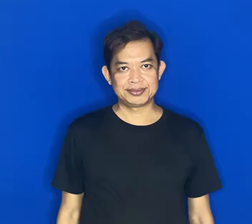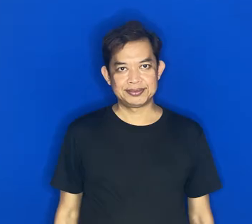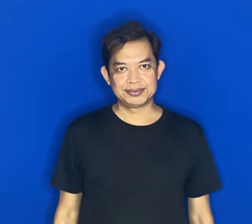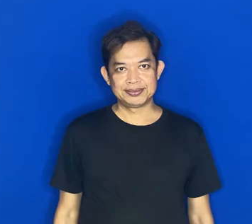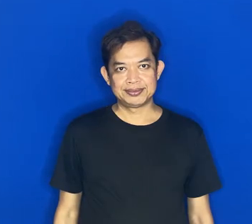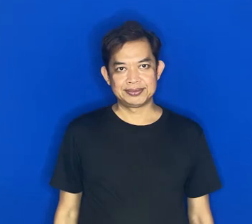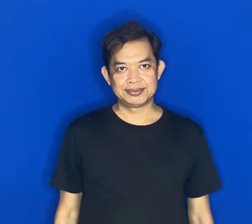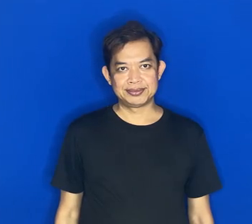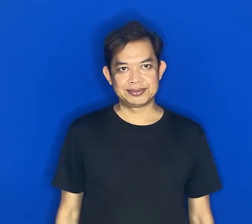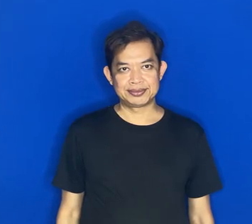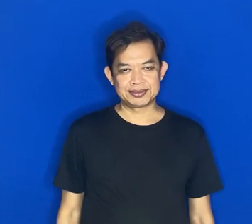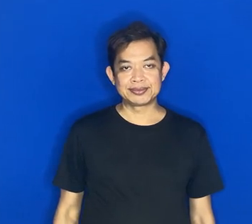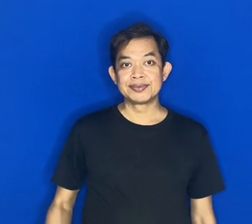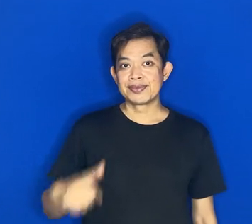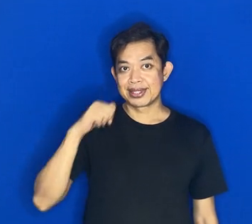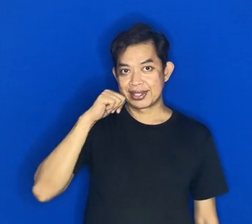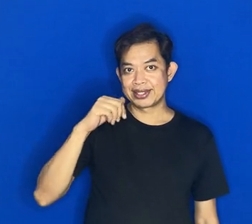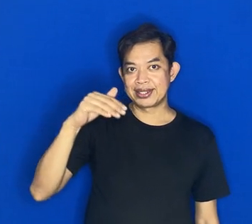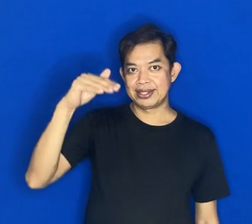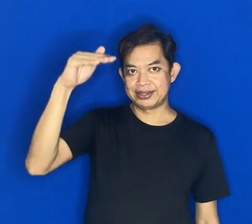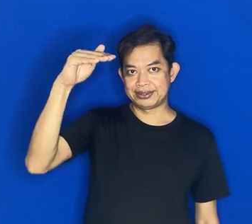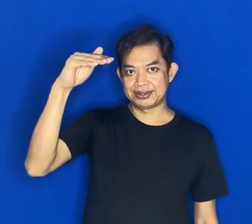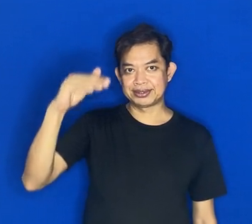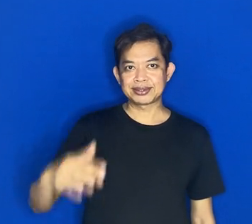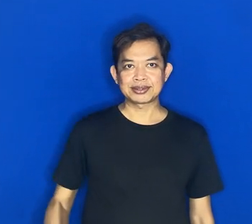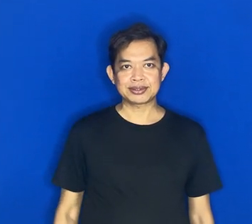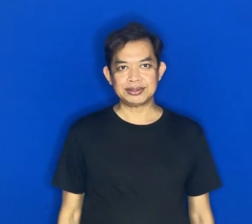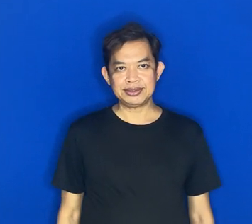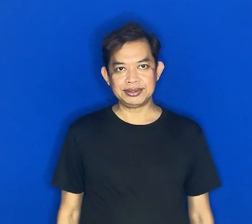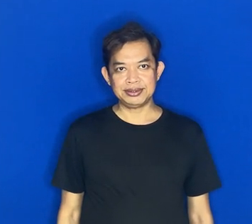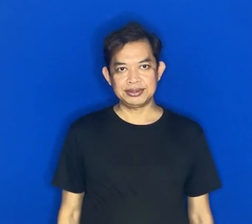woman